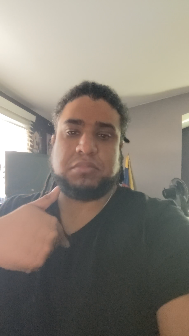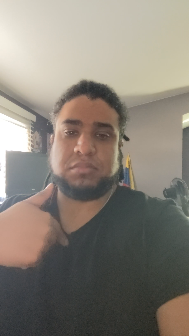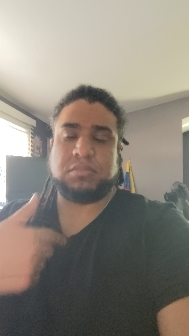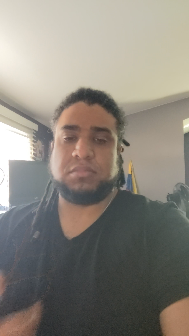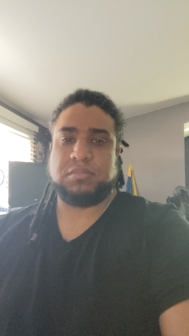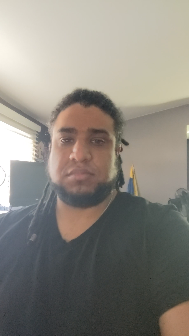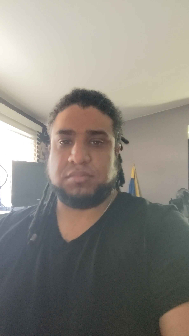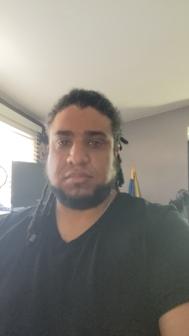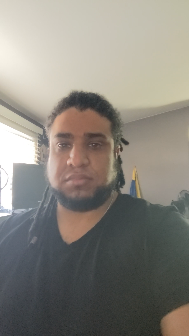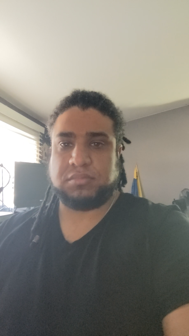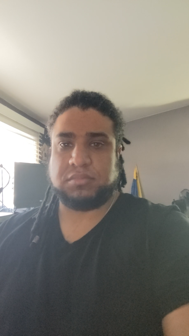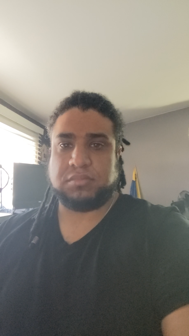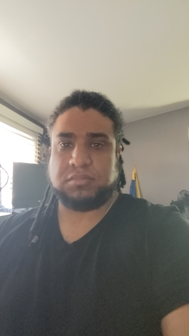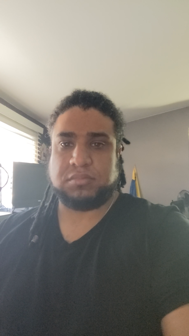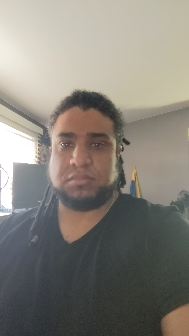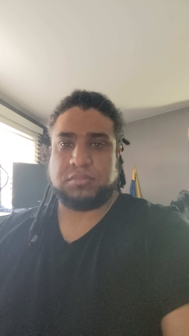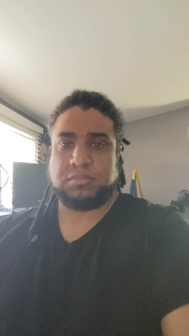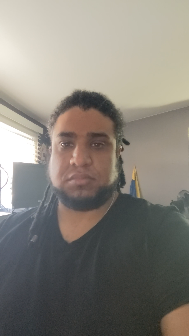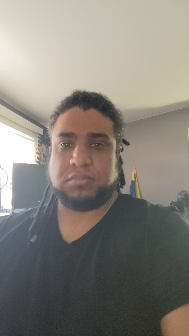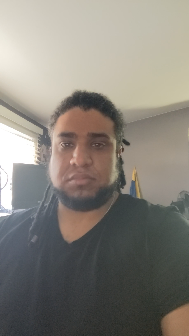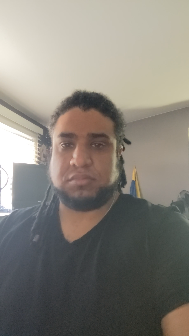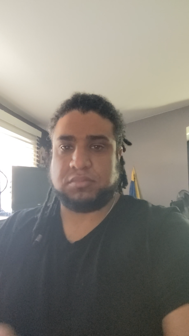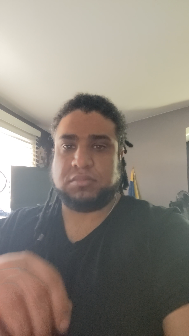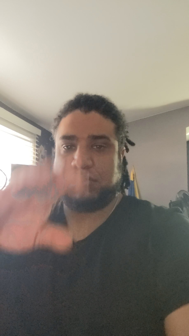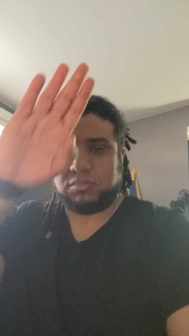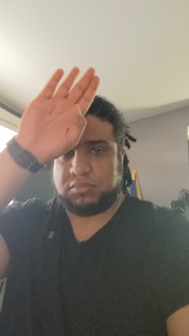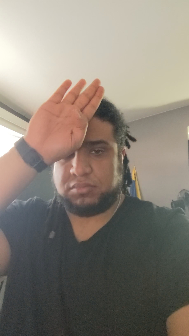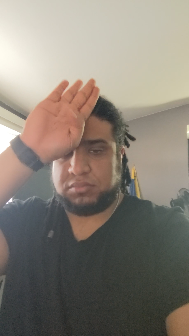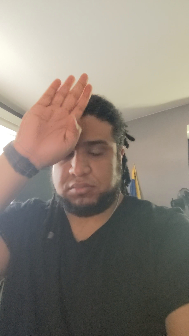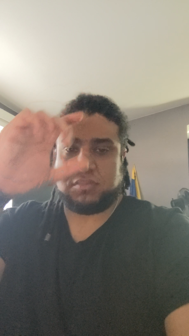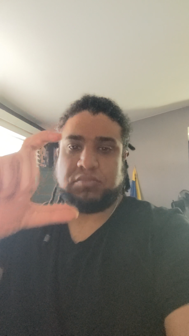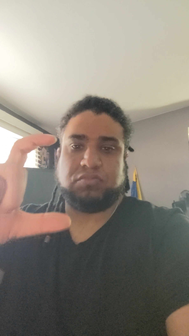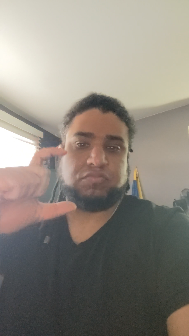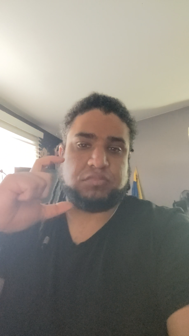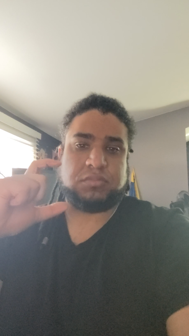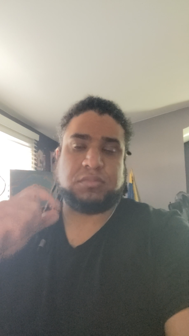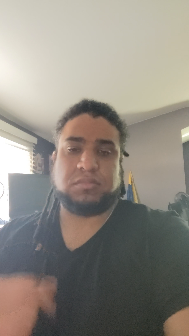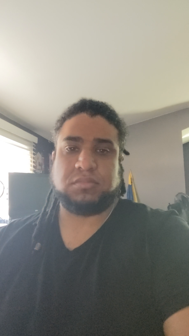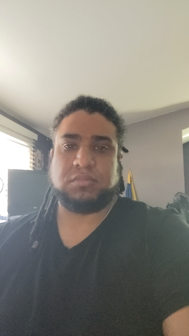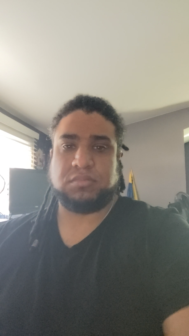fire truck